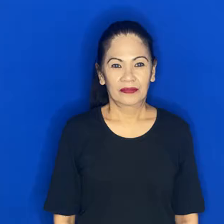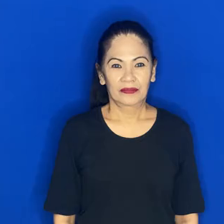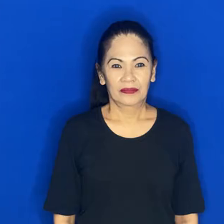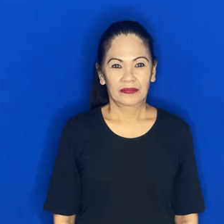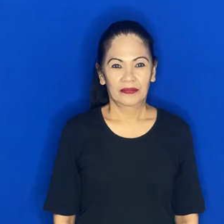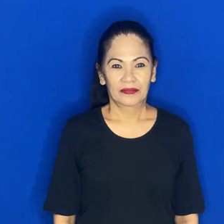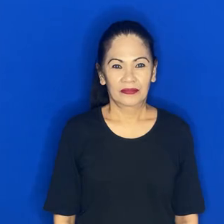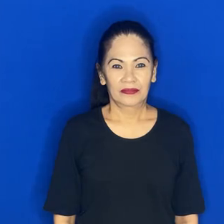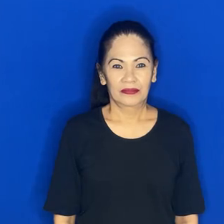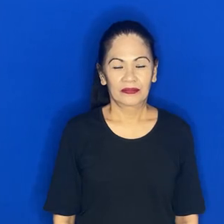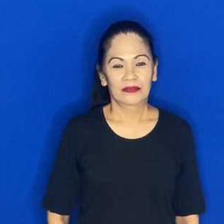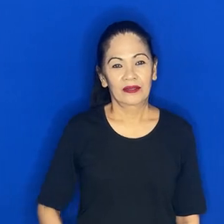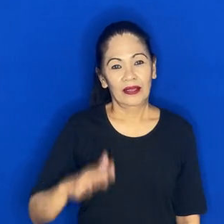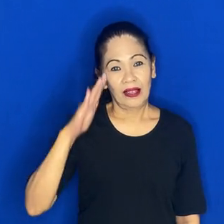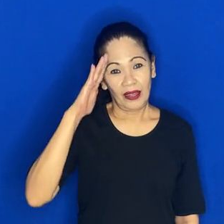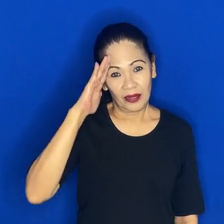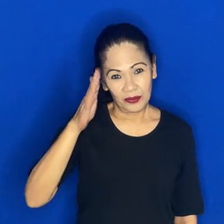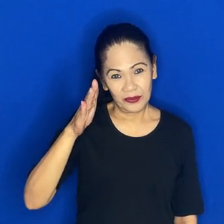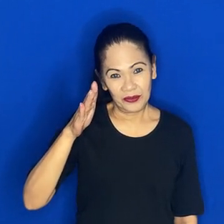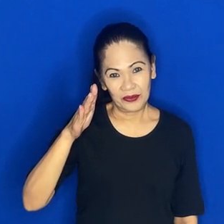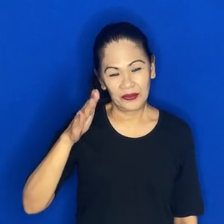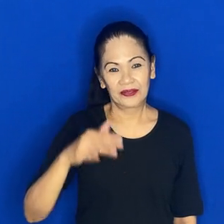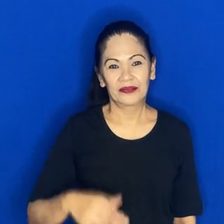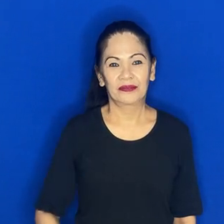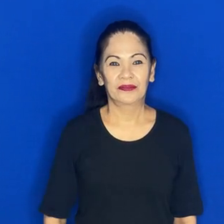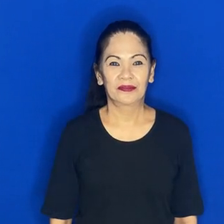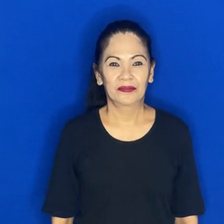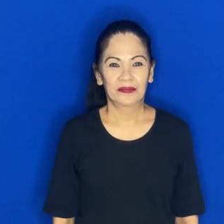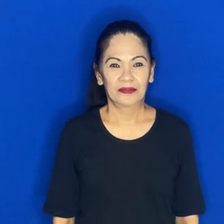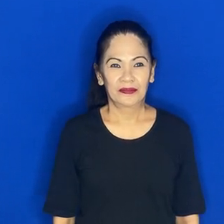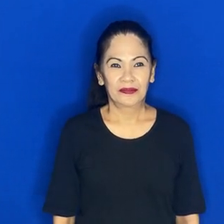hello